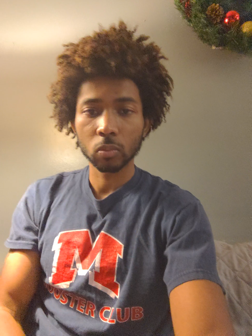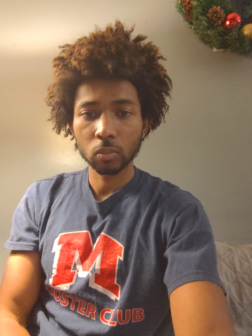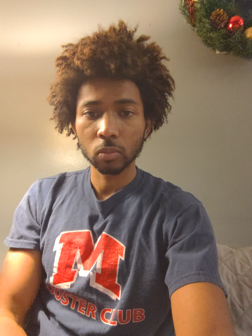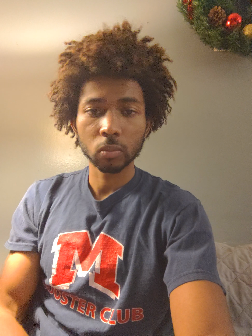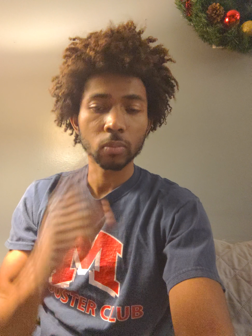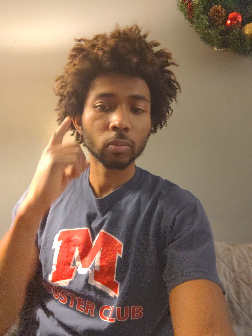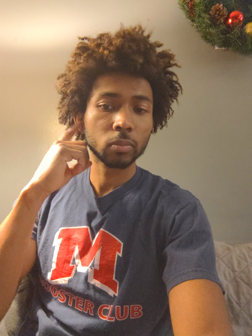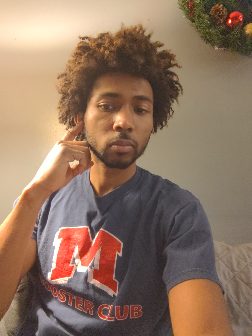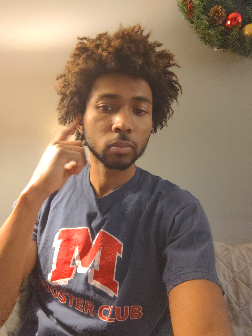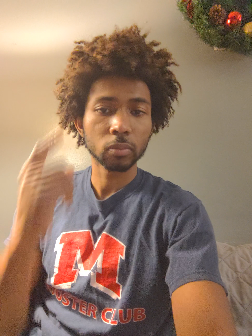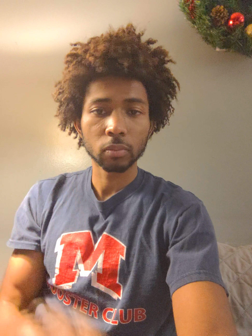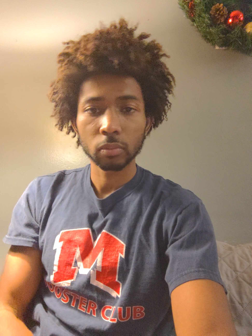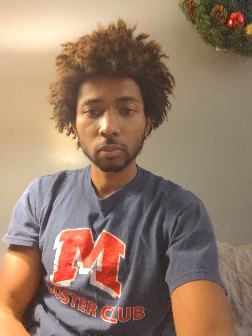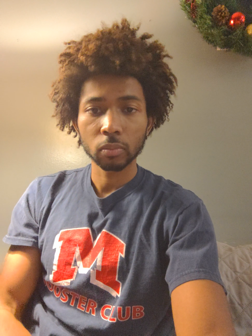hear